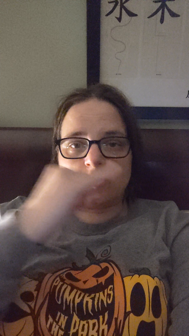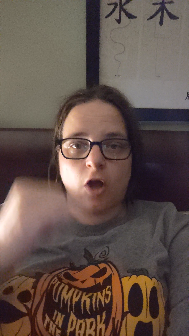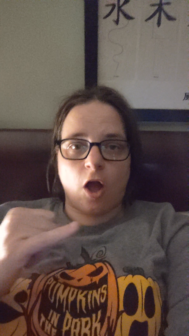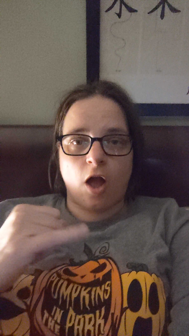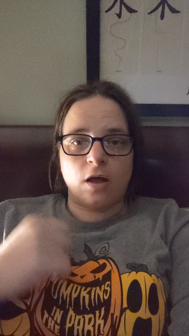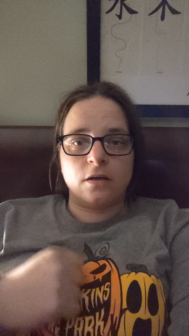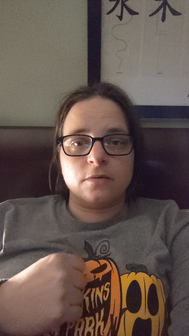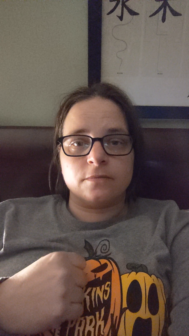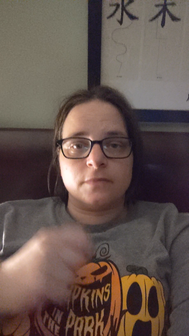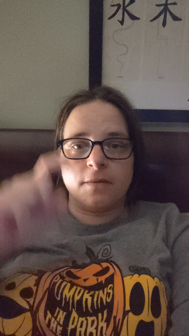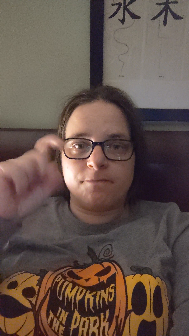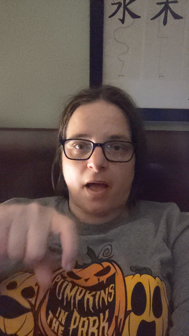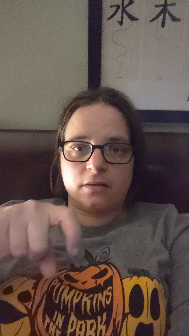must